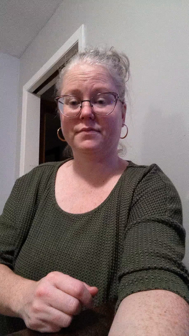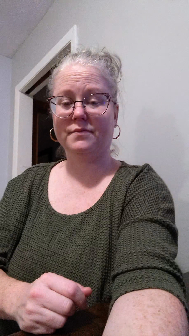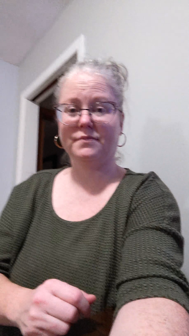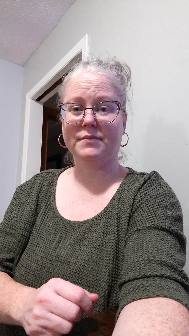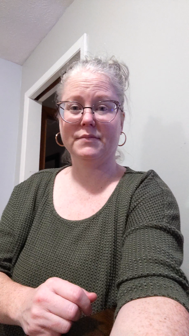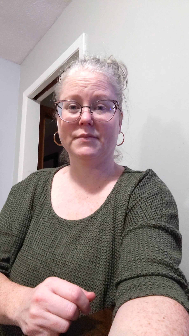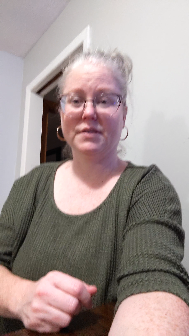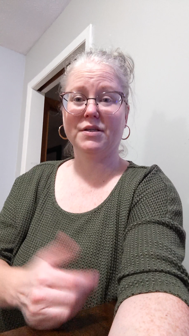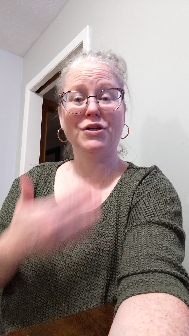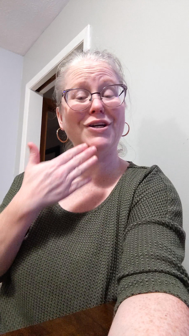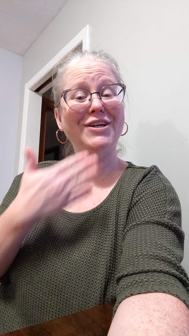good